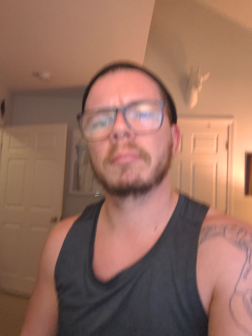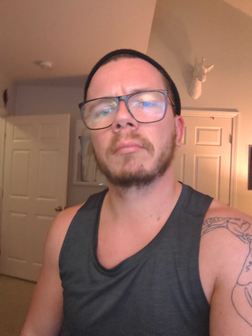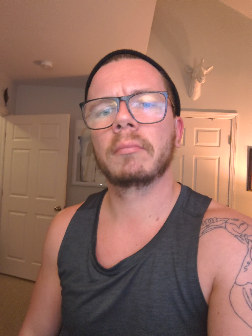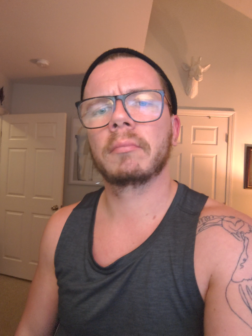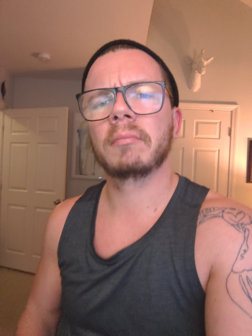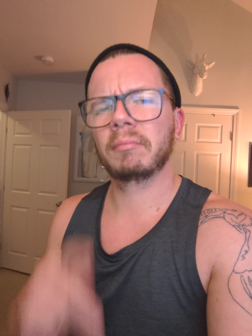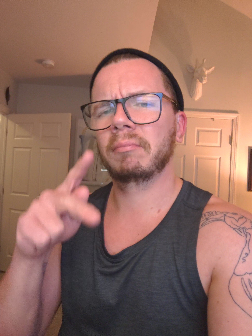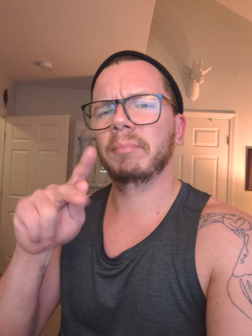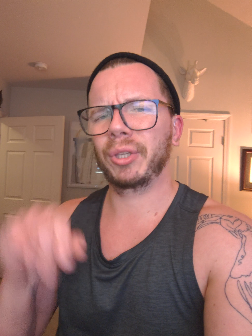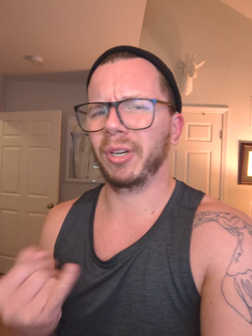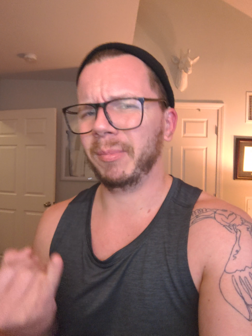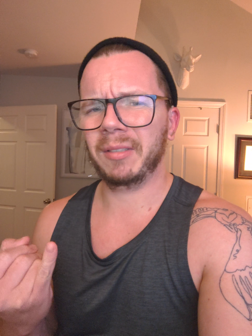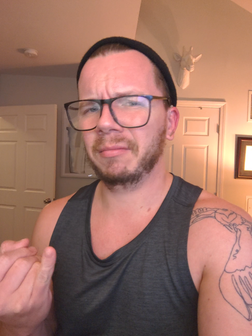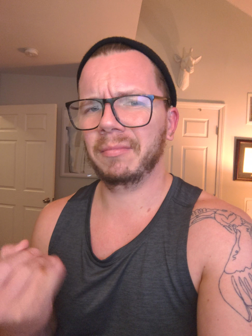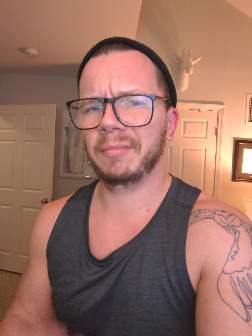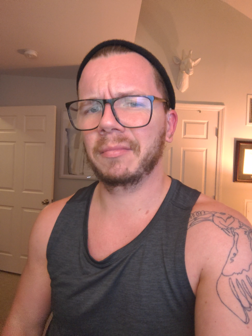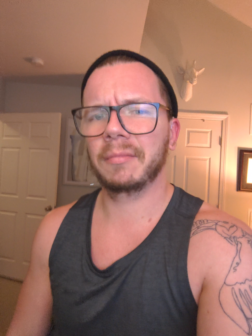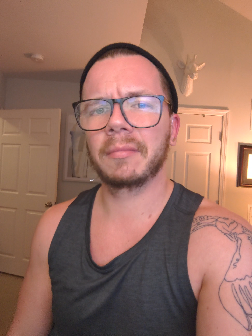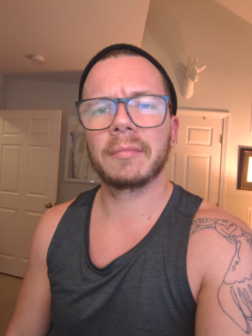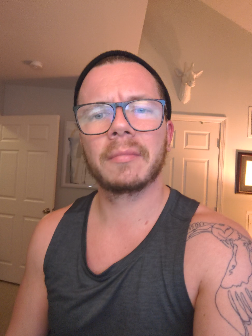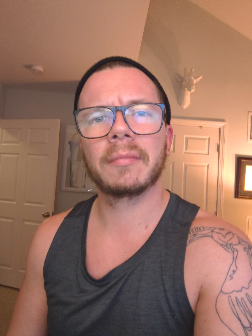pajamas